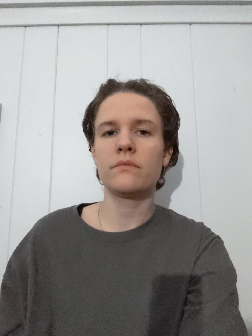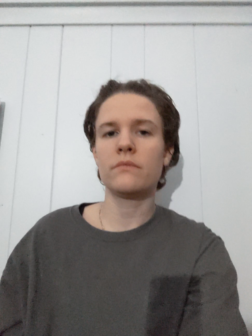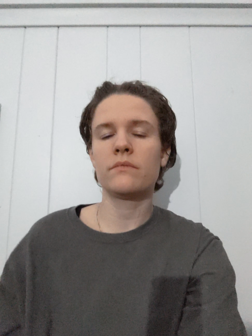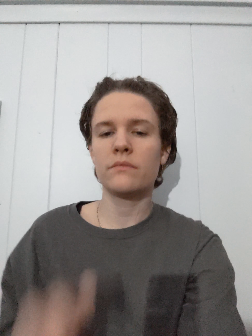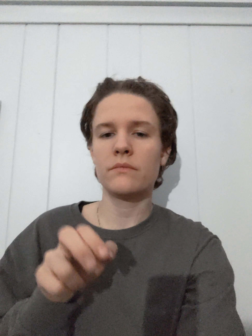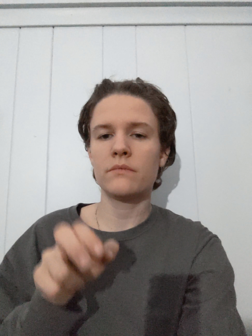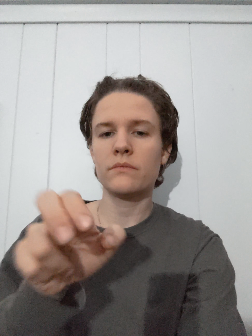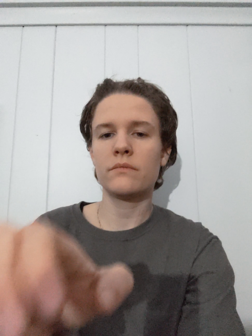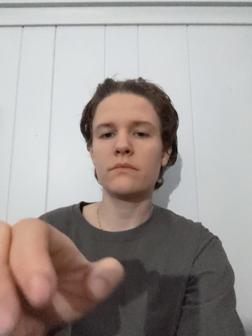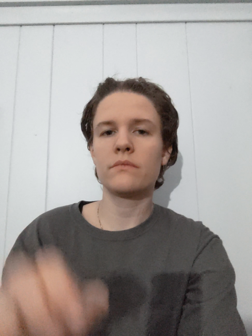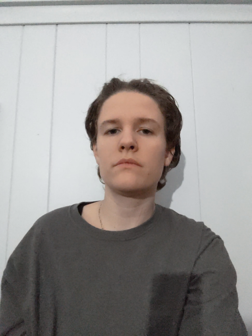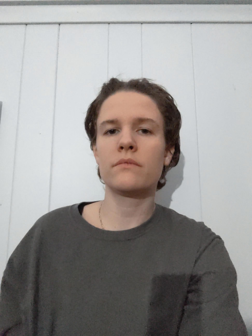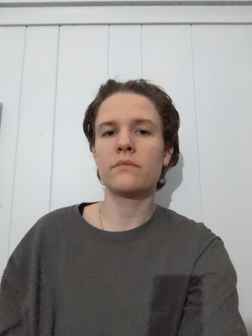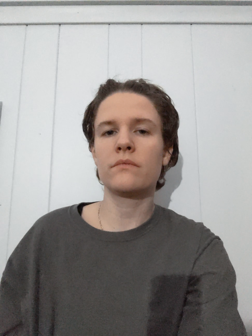ride